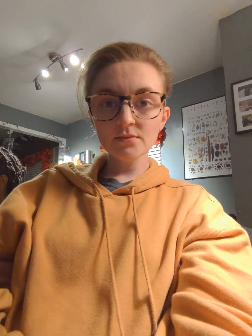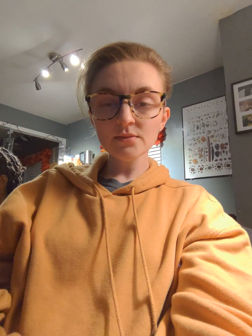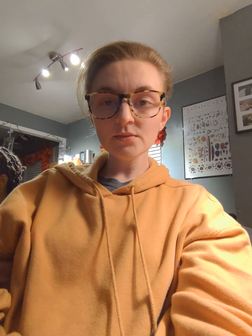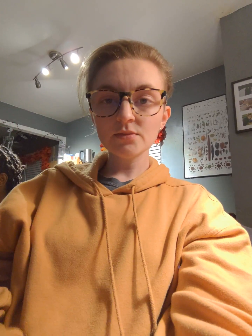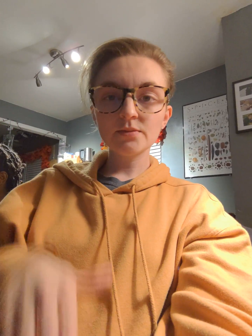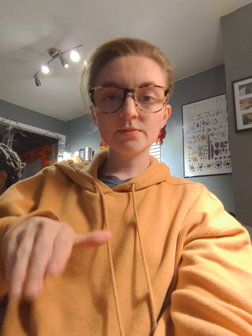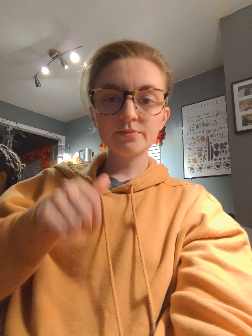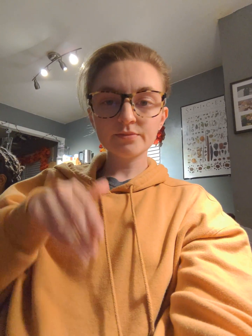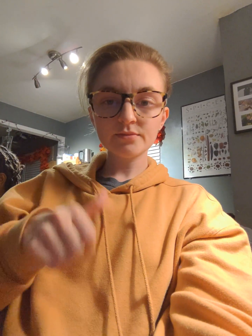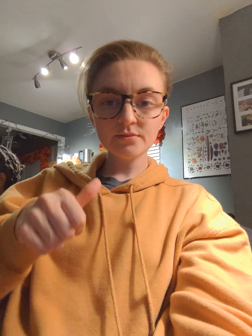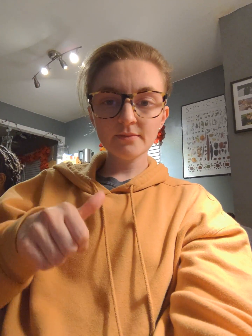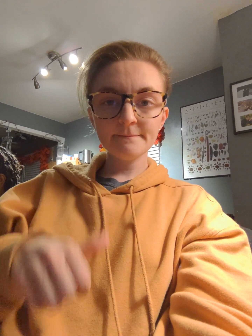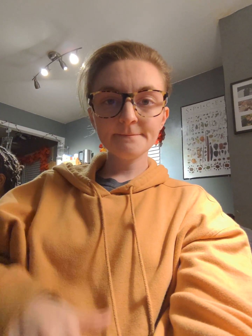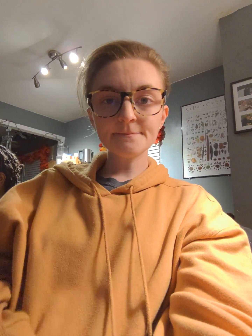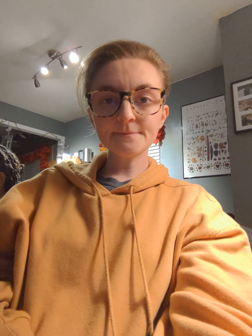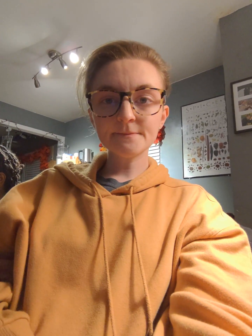pants